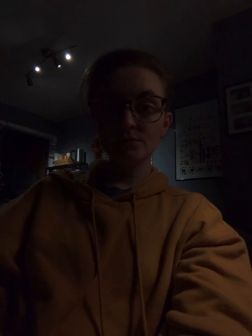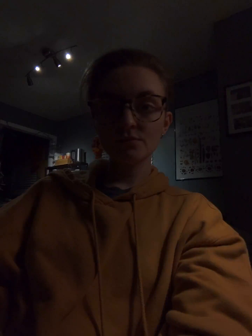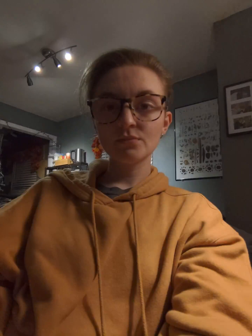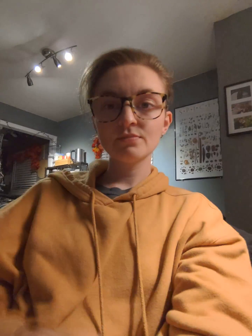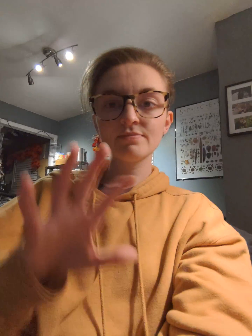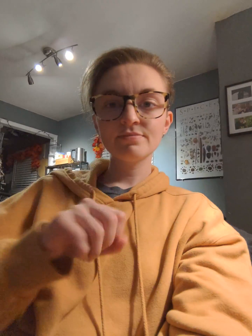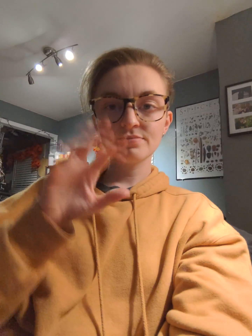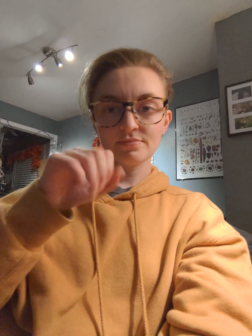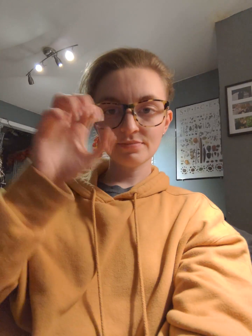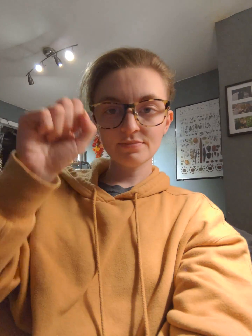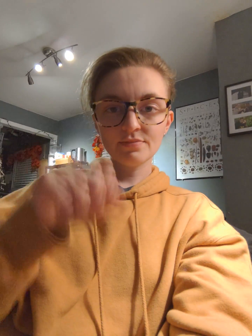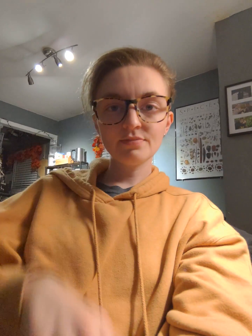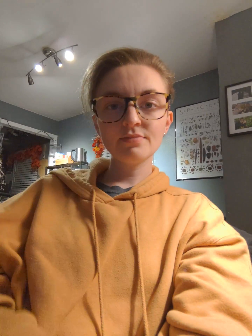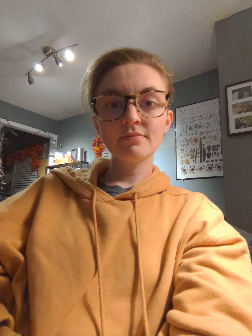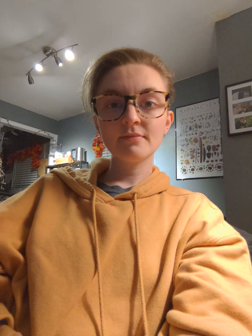climb